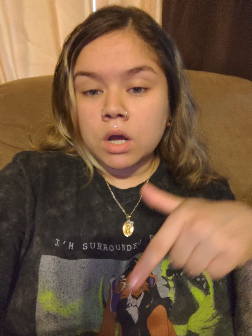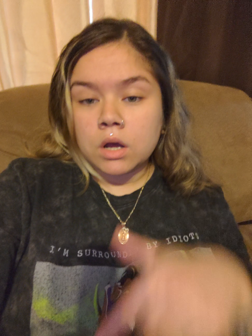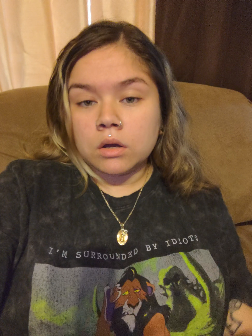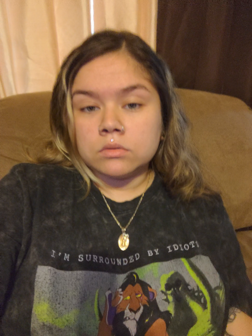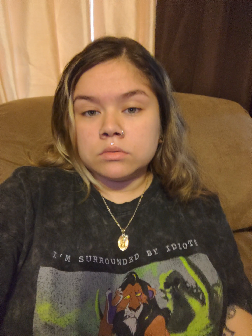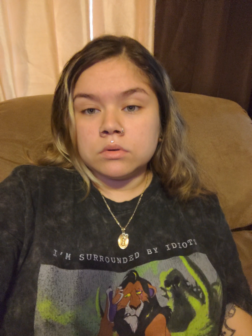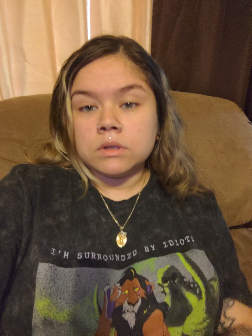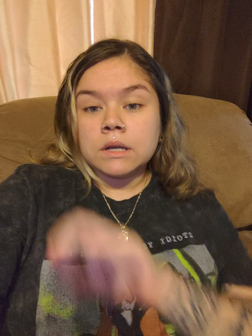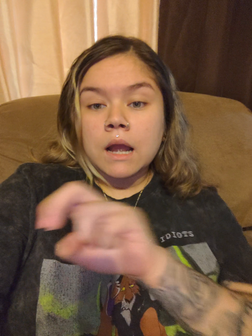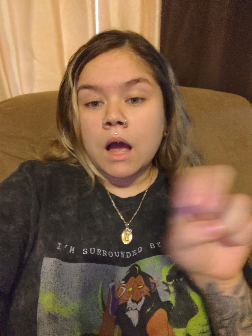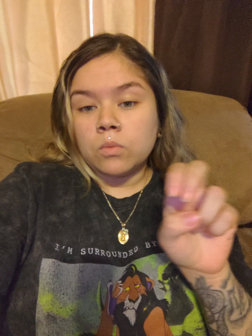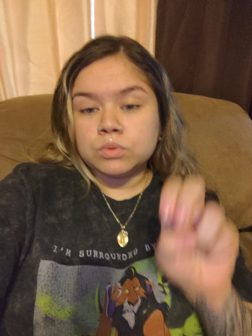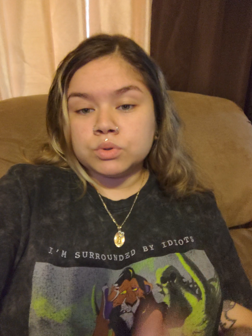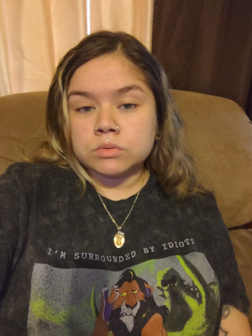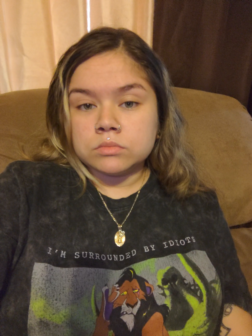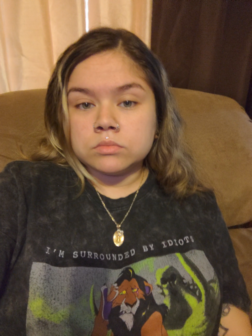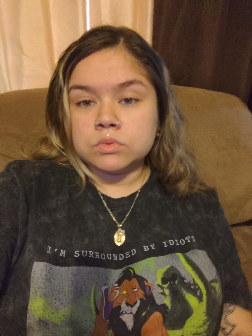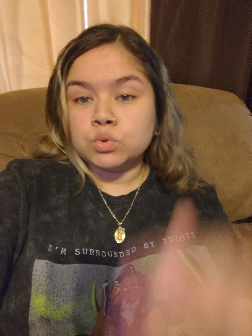couch